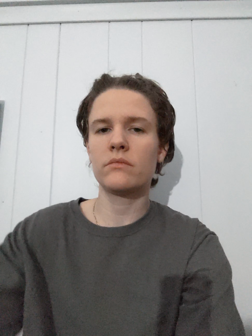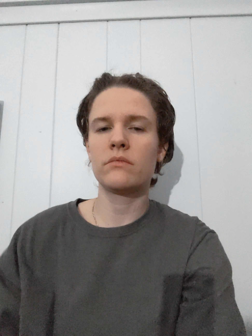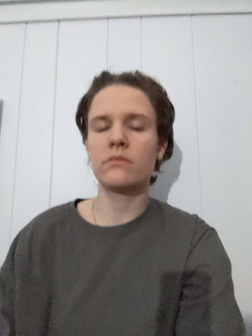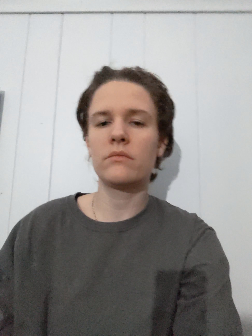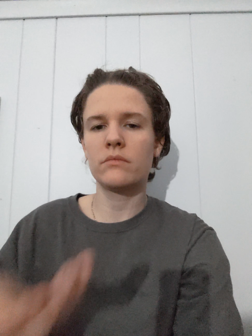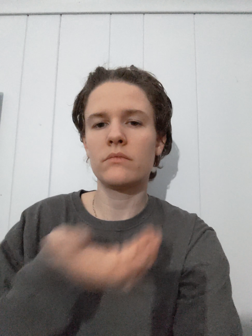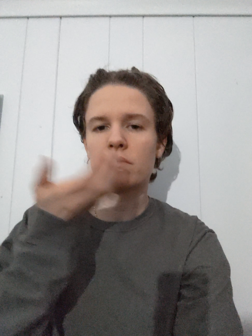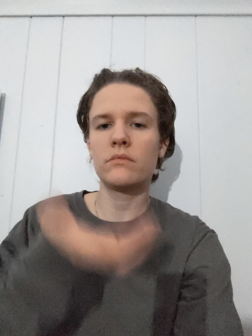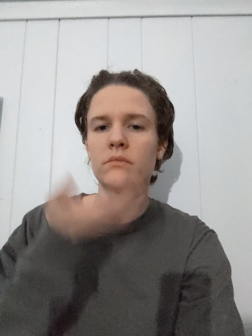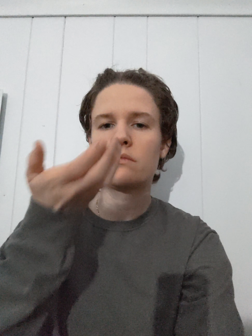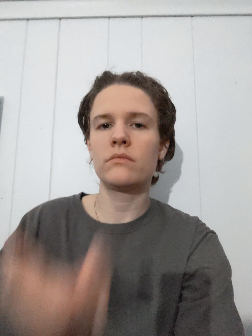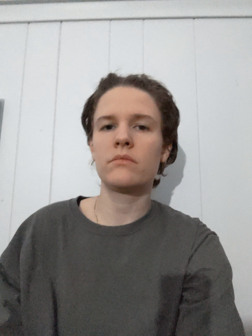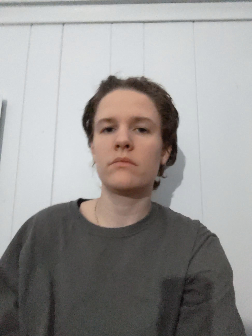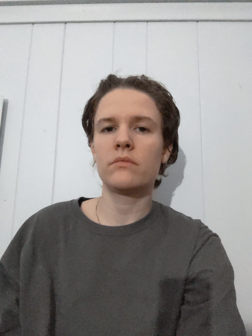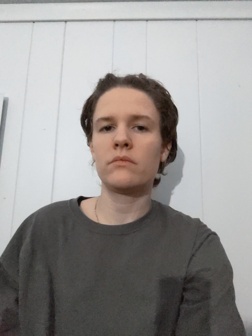cereal